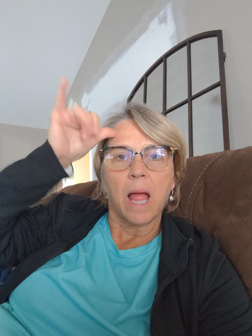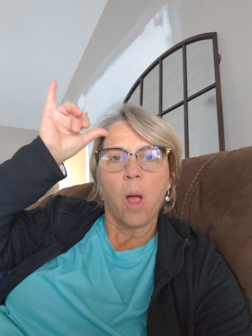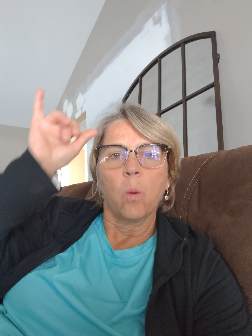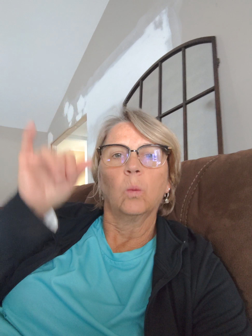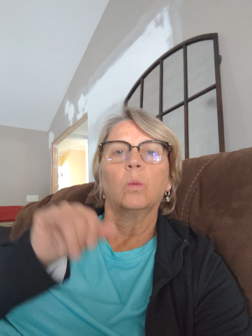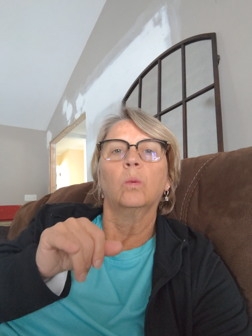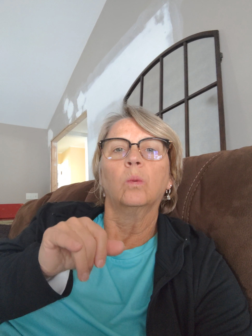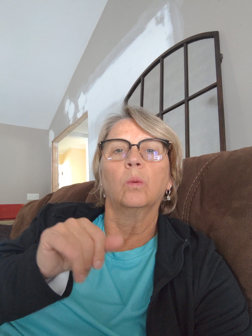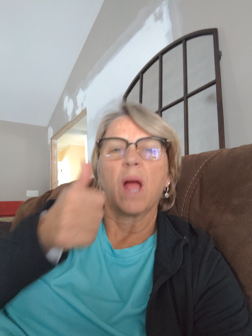cow